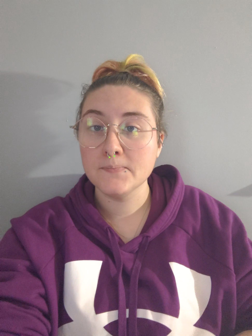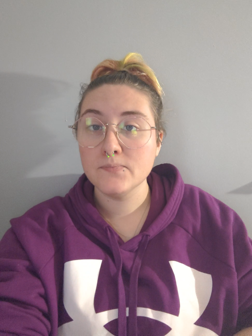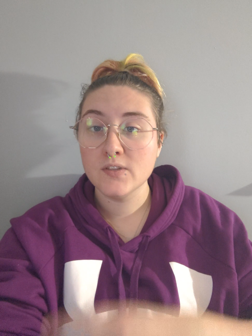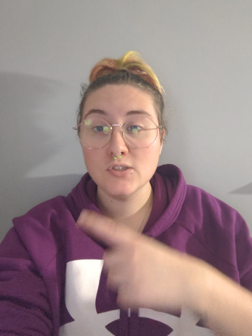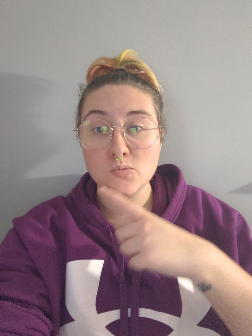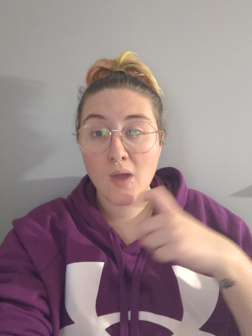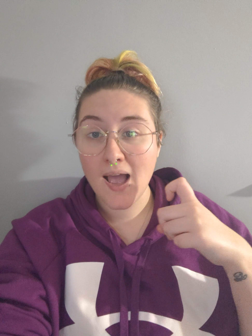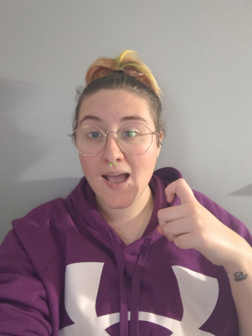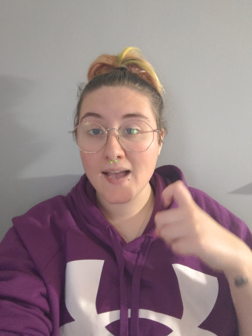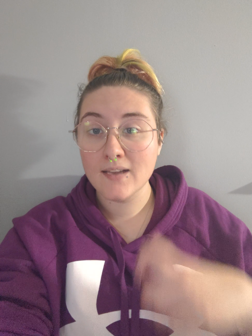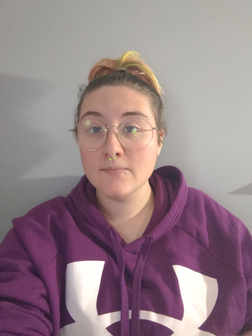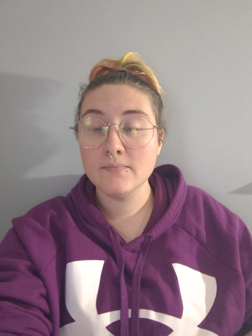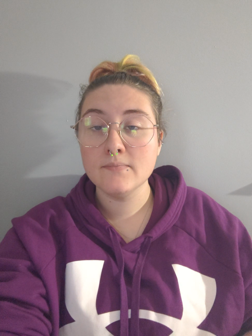dry